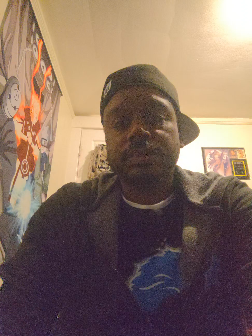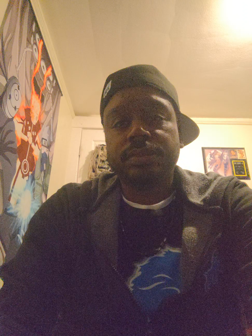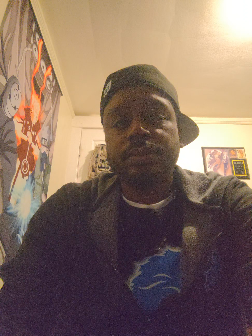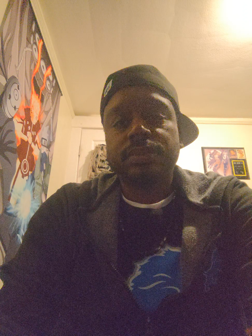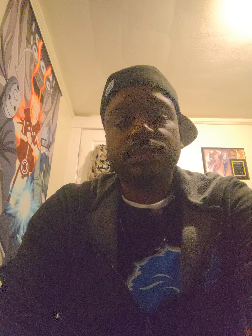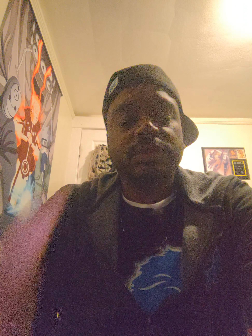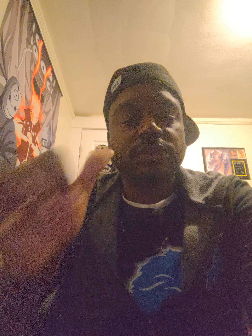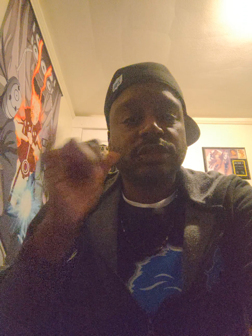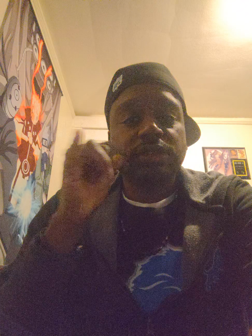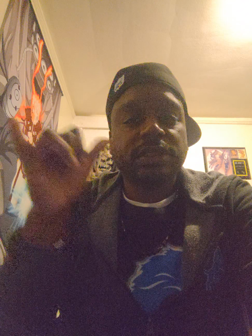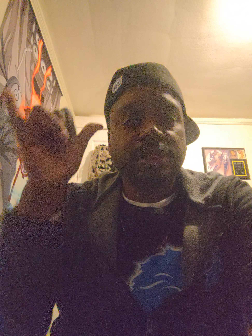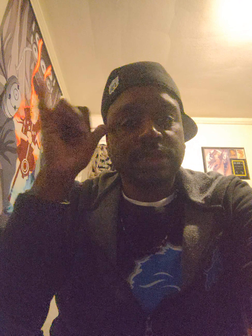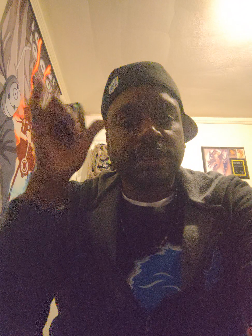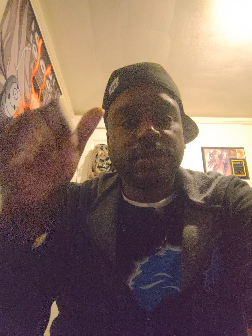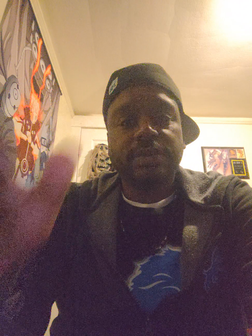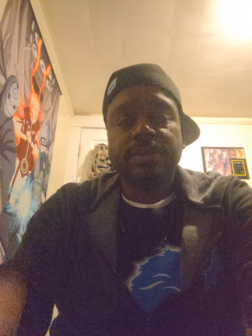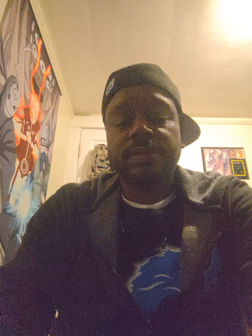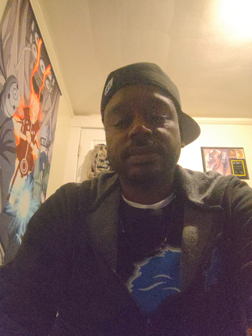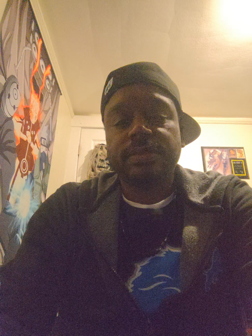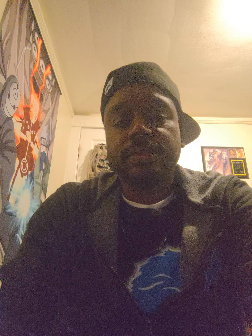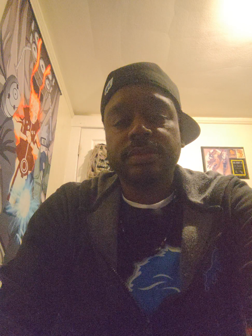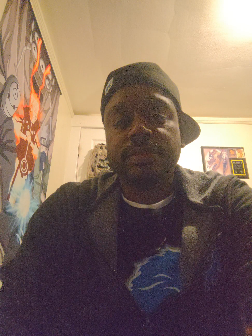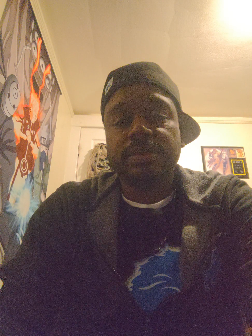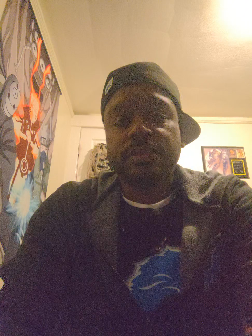yesterday